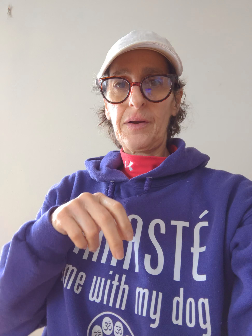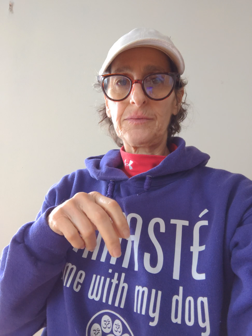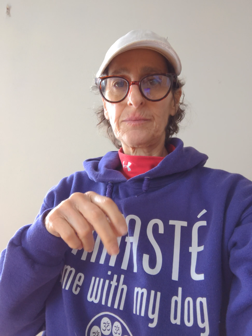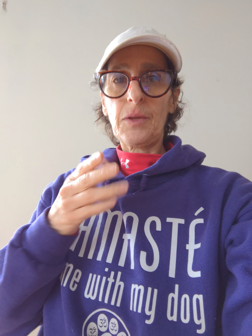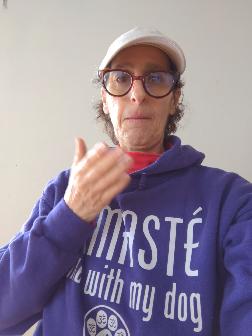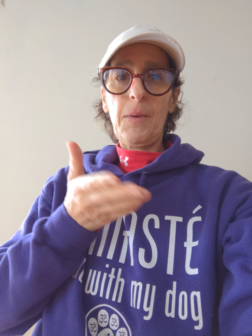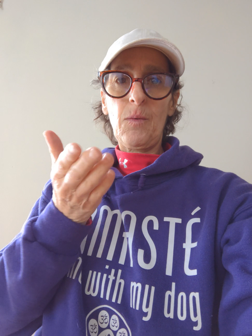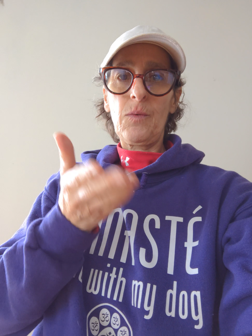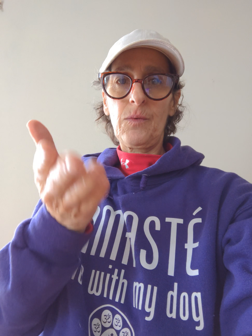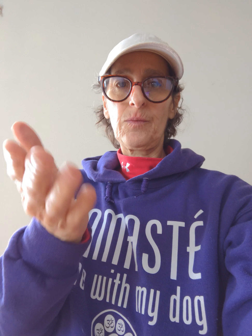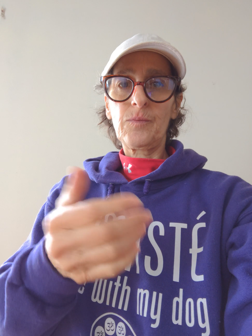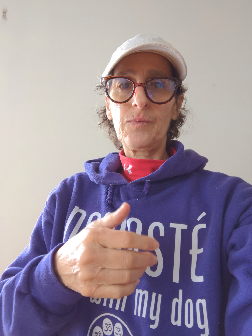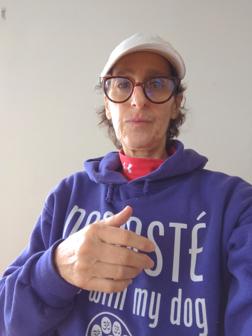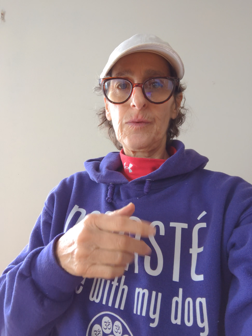boat